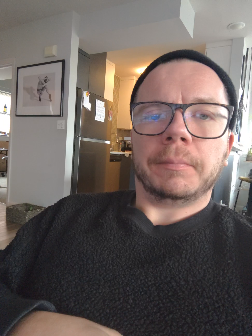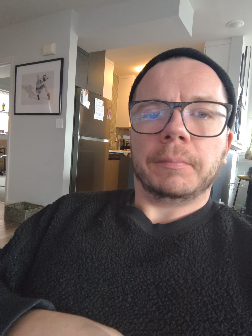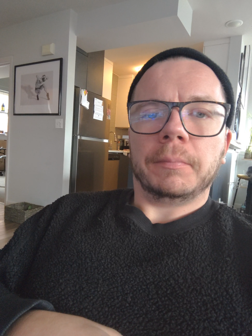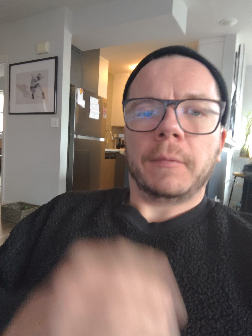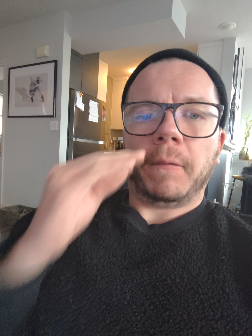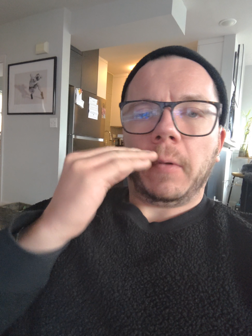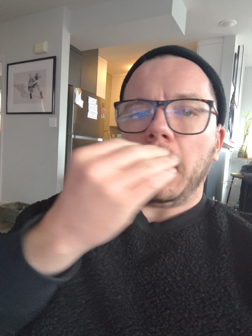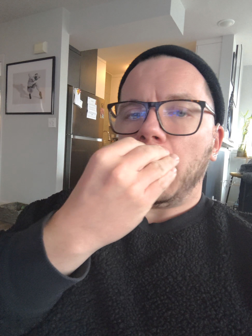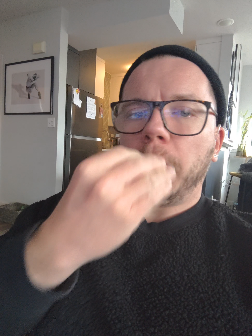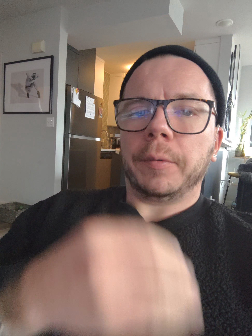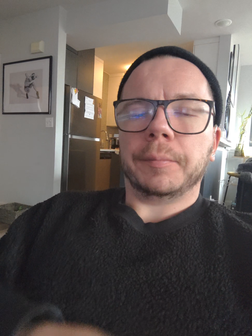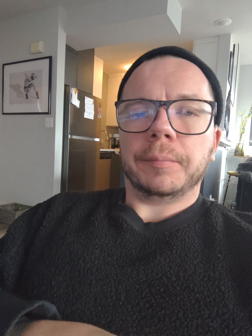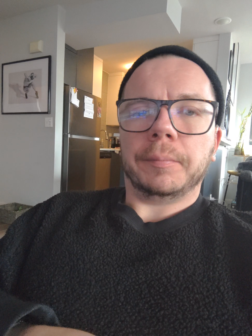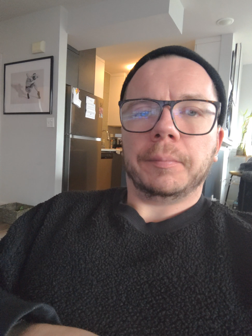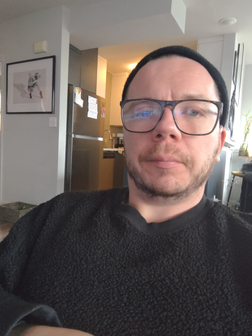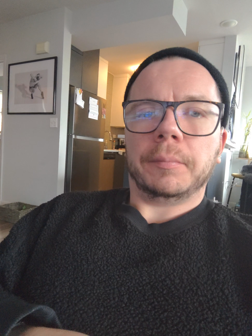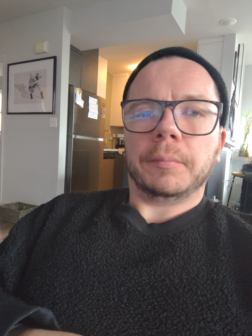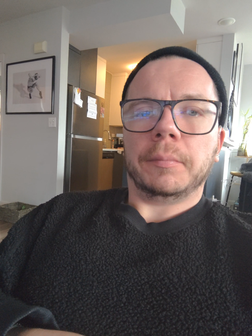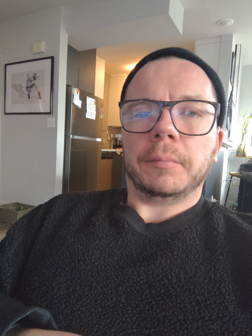flower